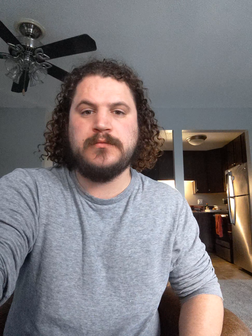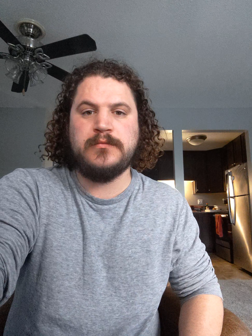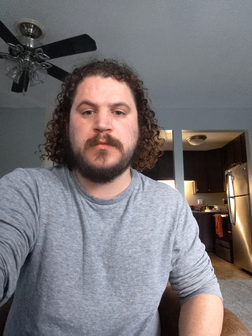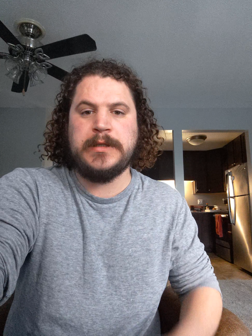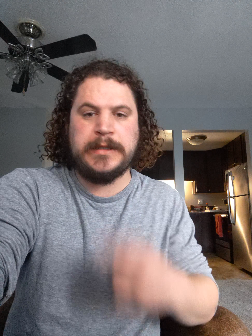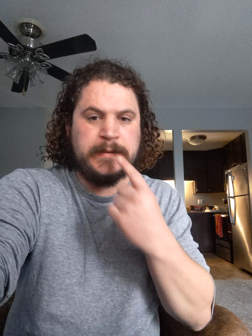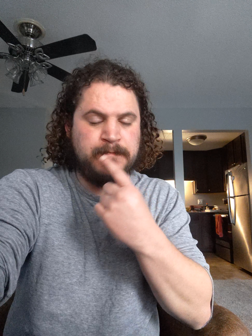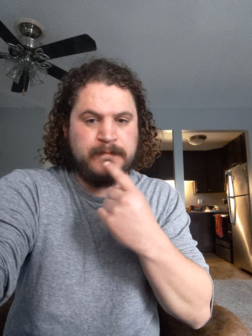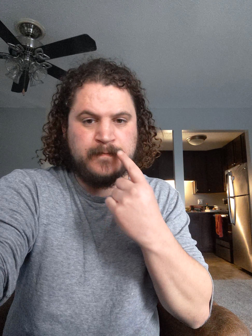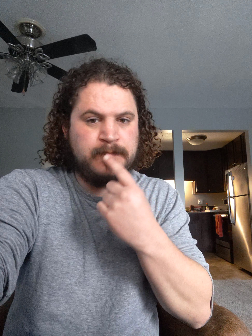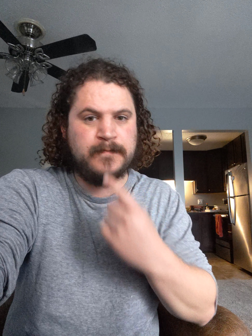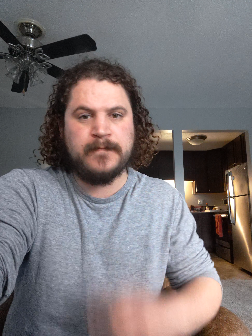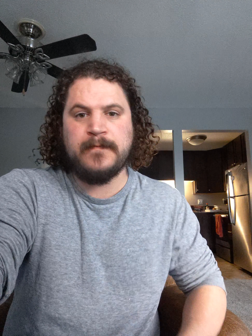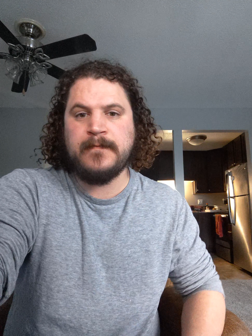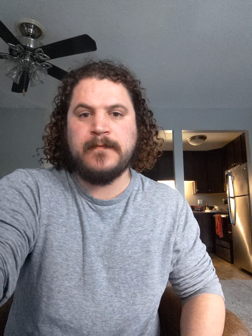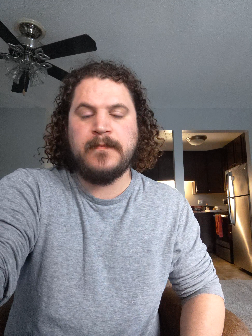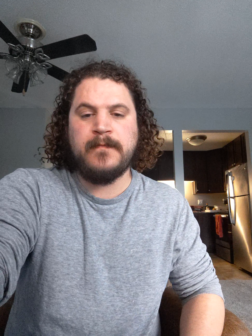lips